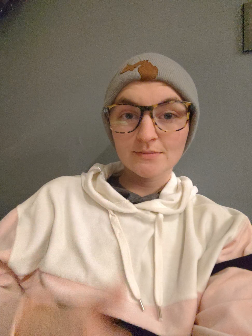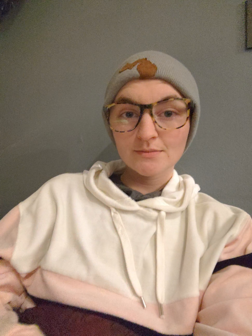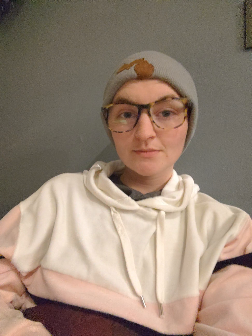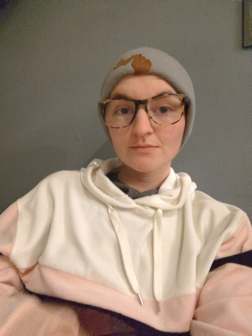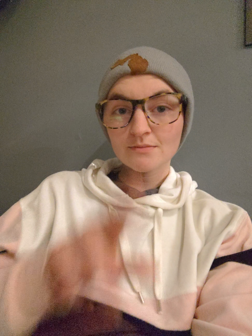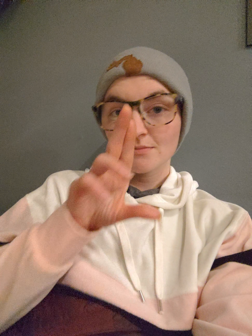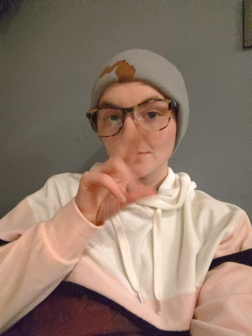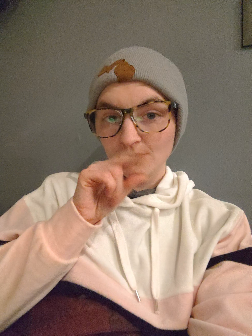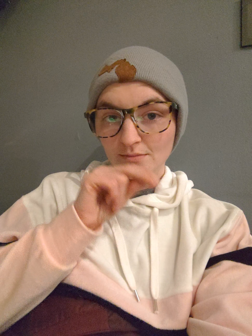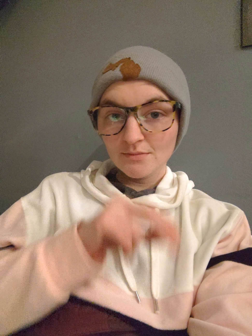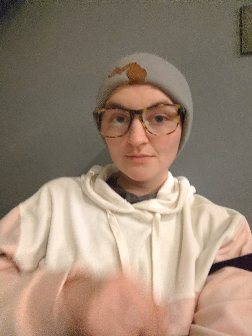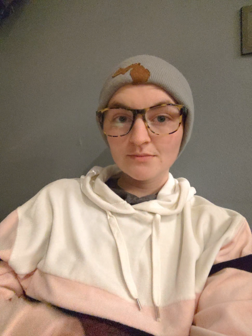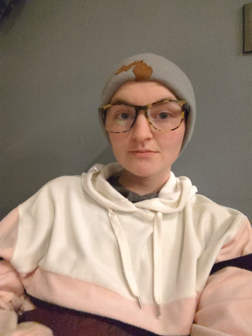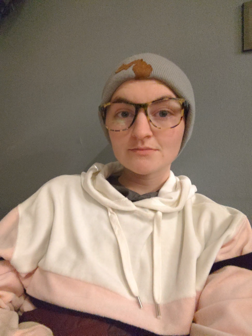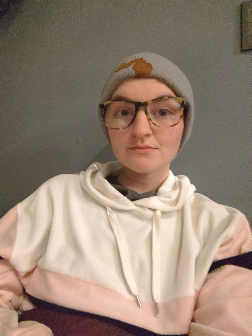duck